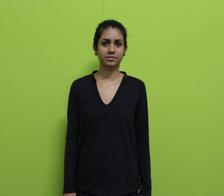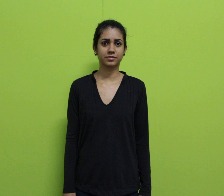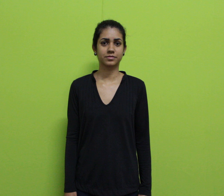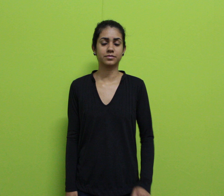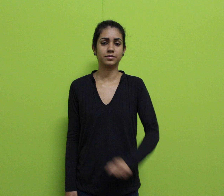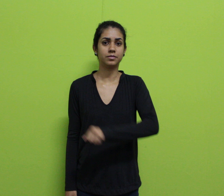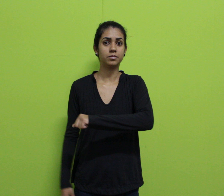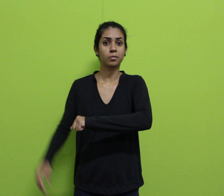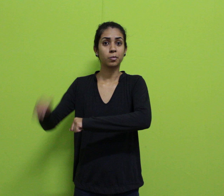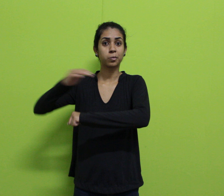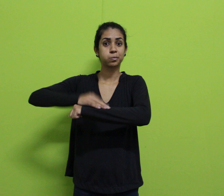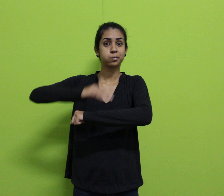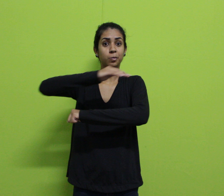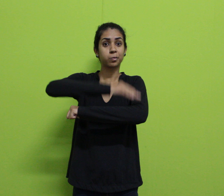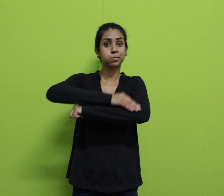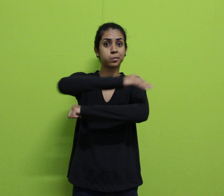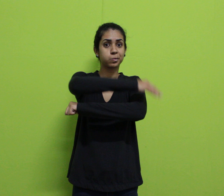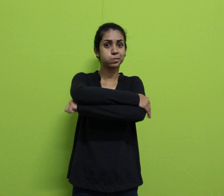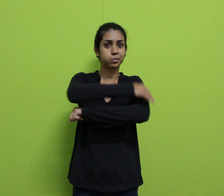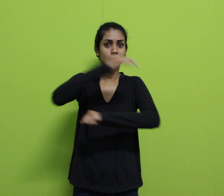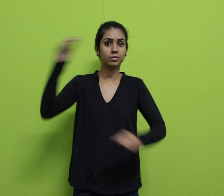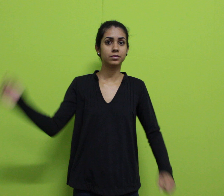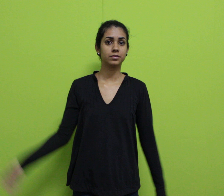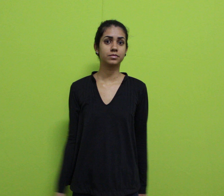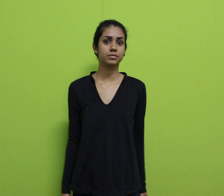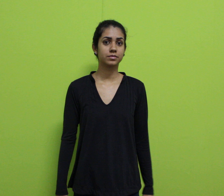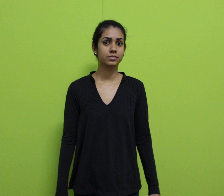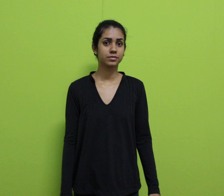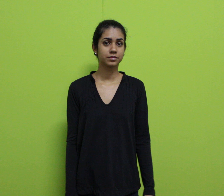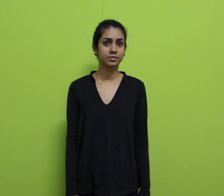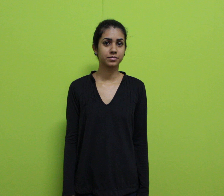sapo